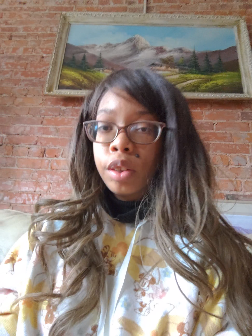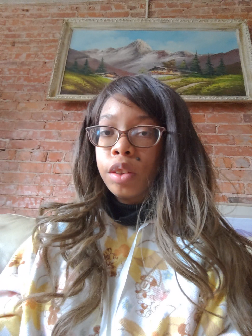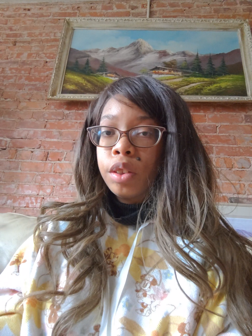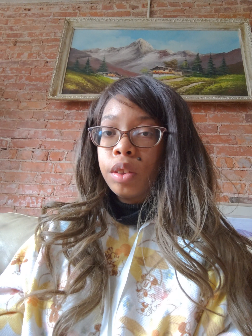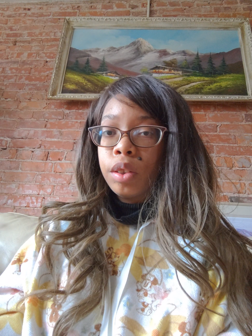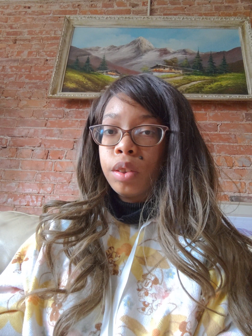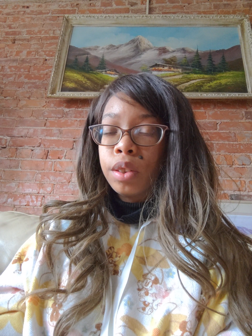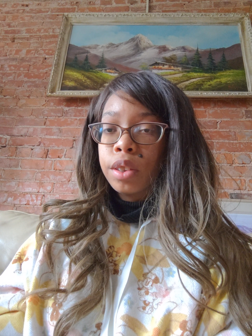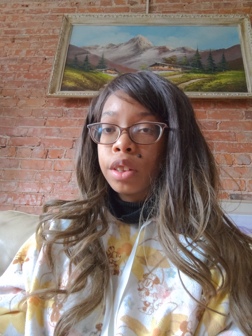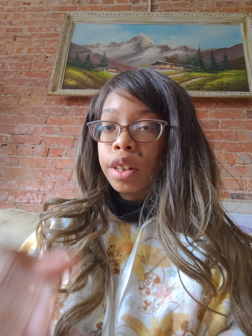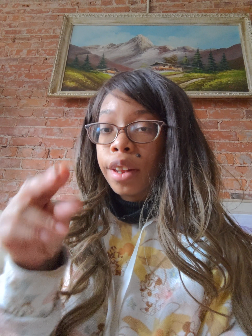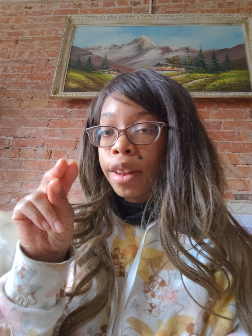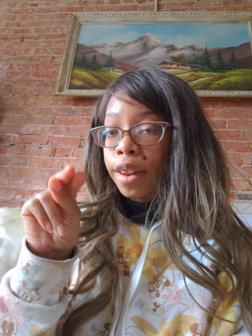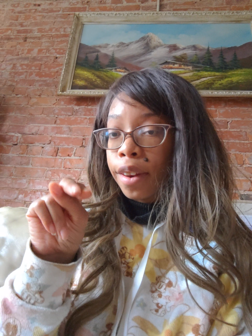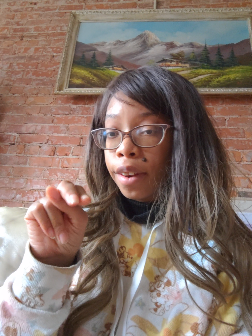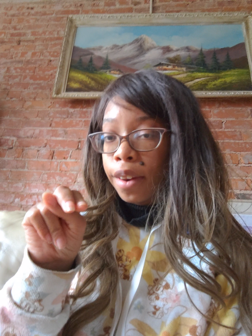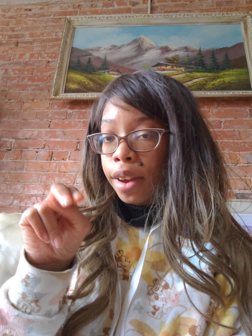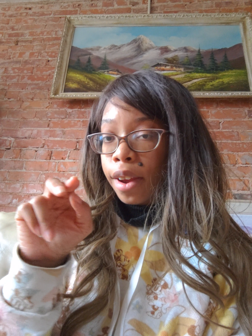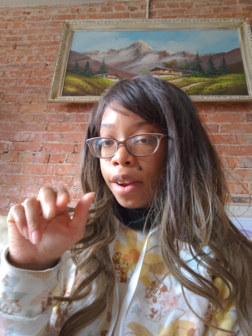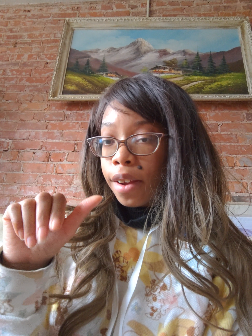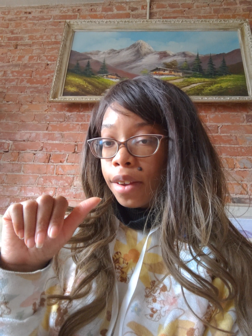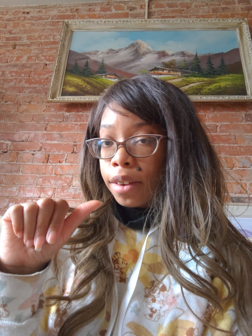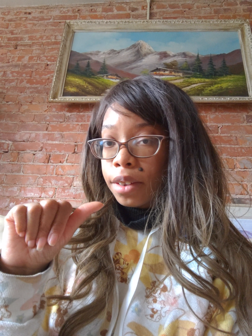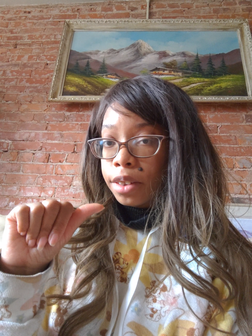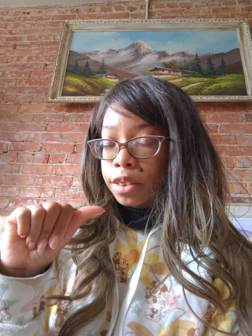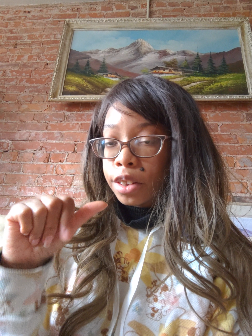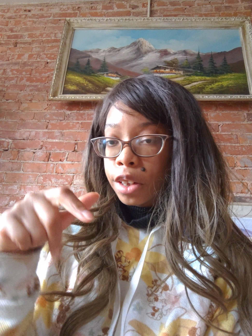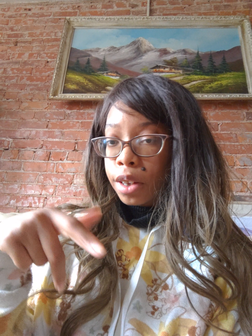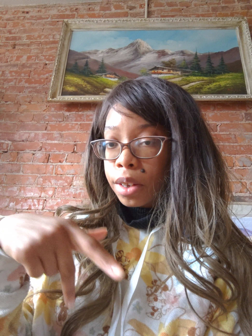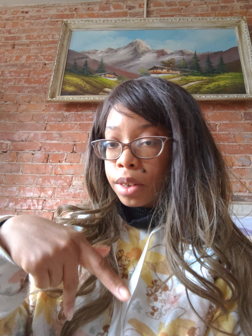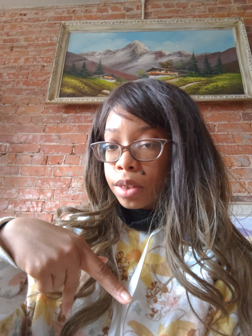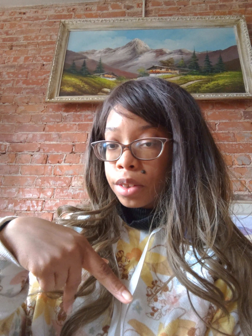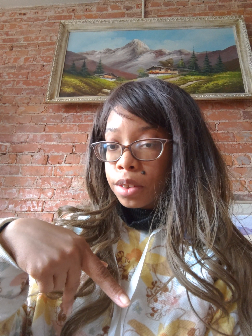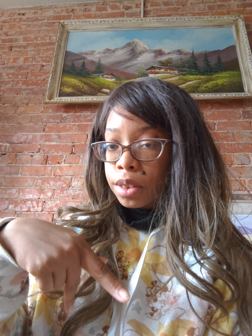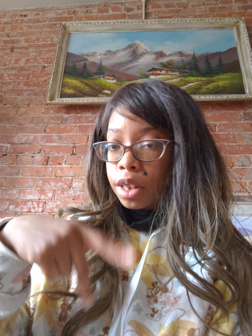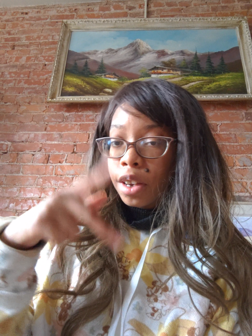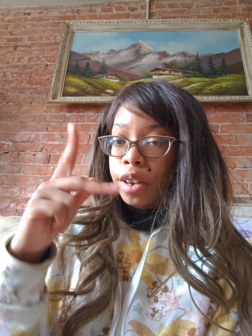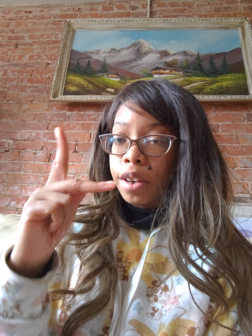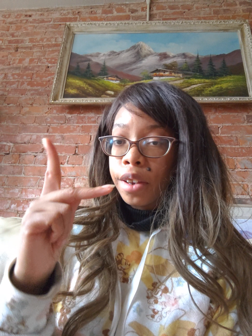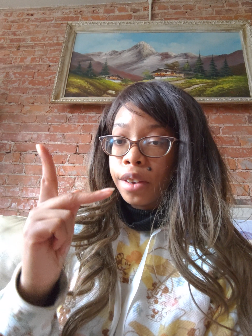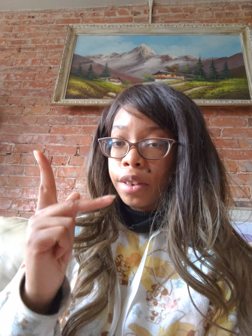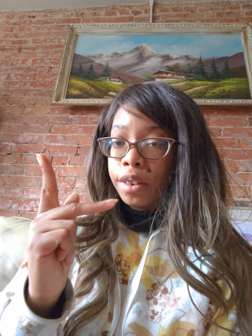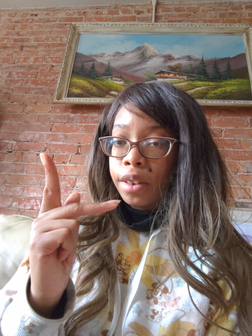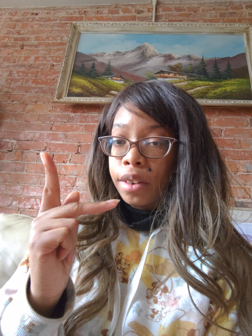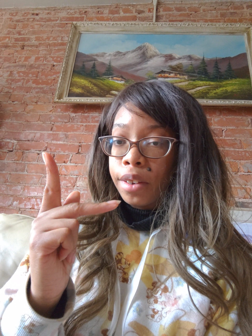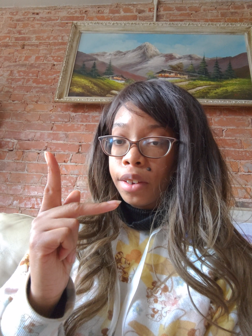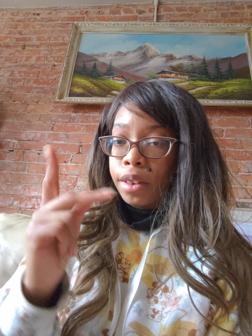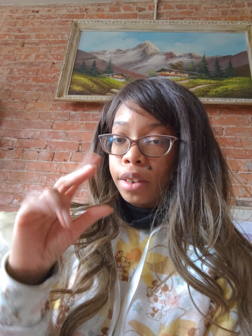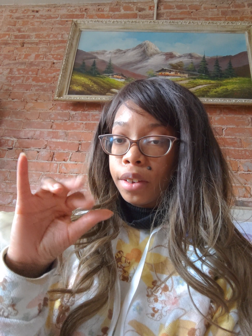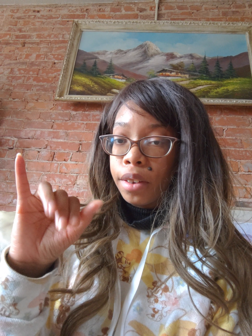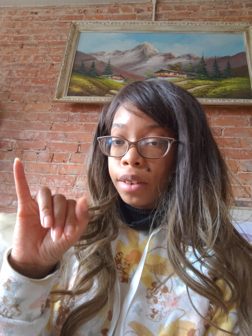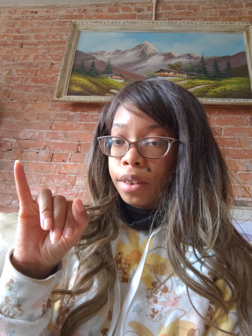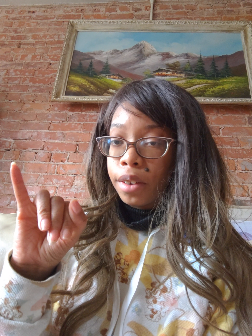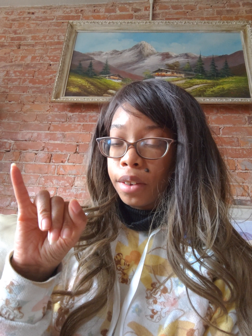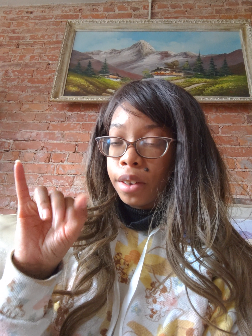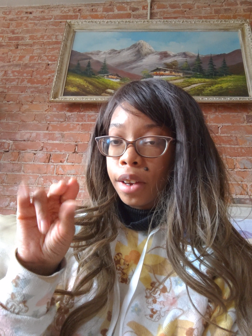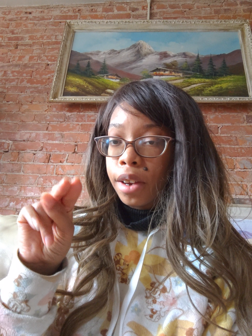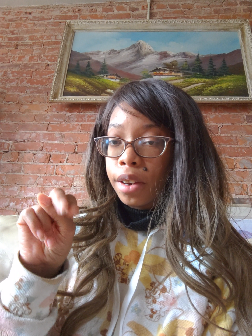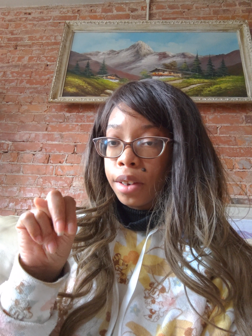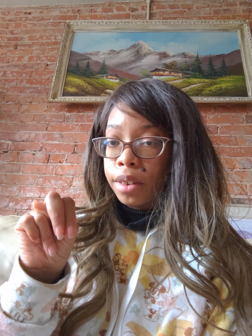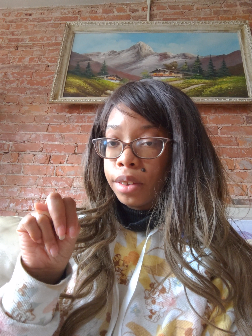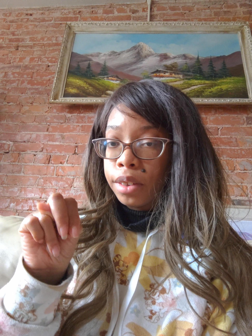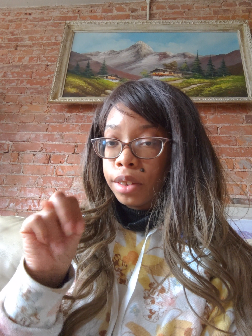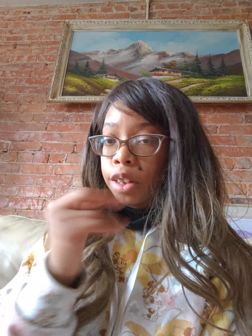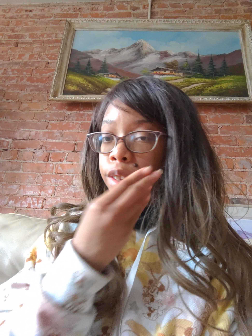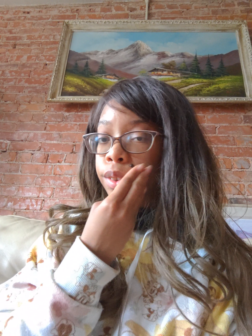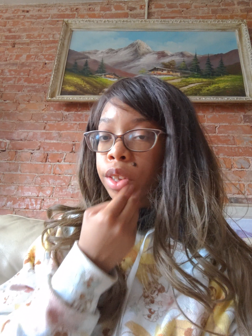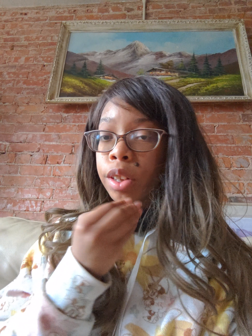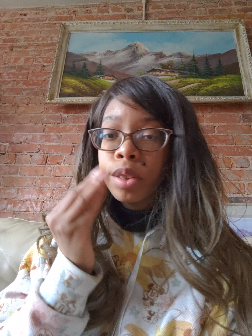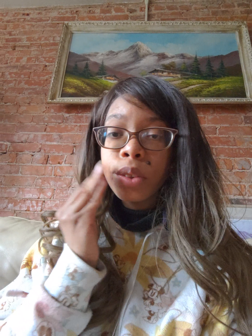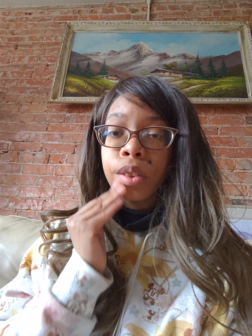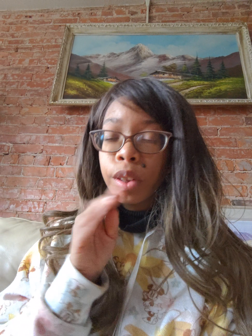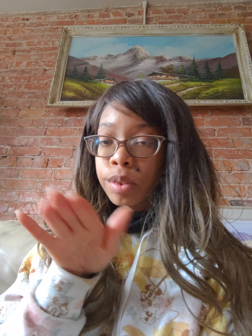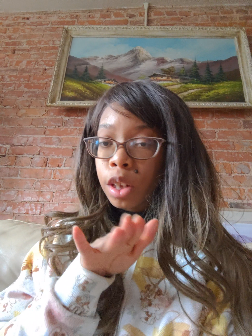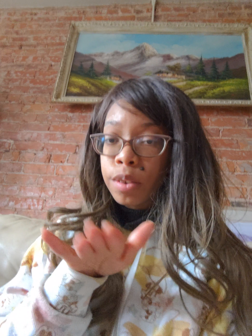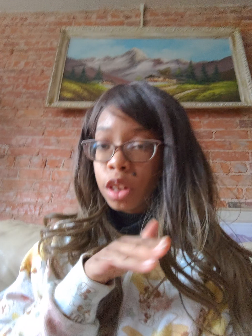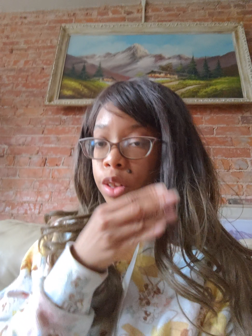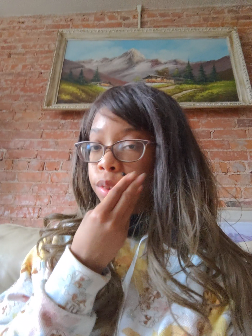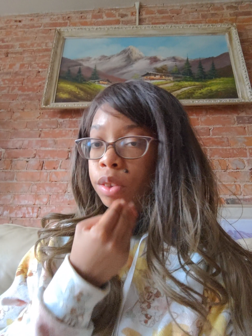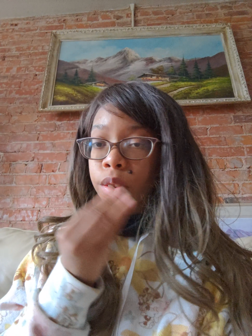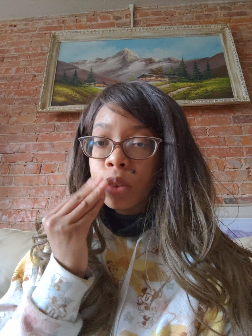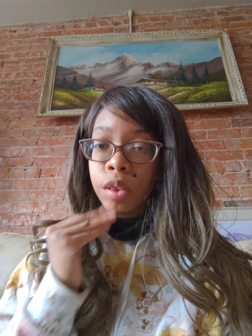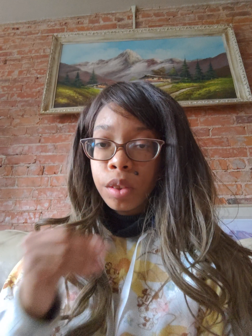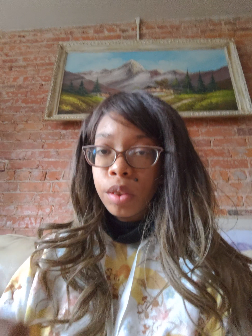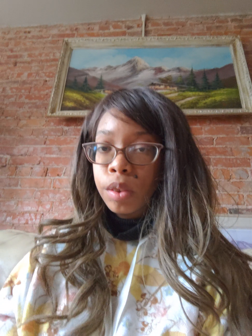napkin